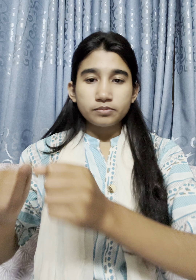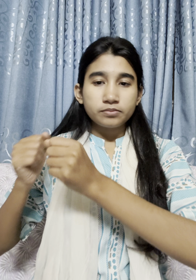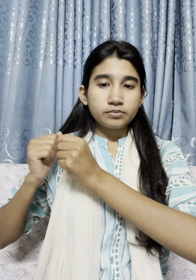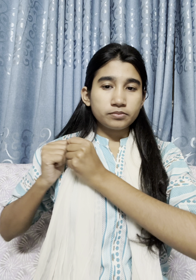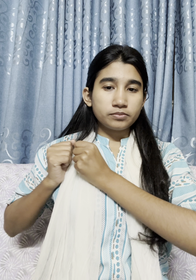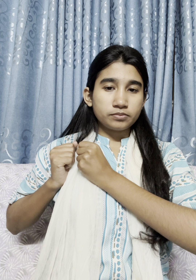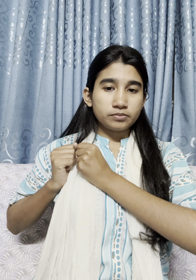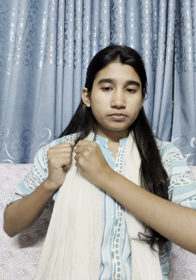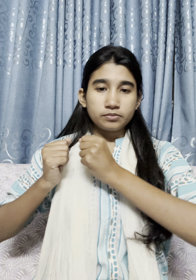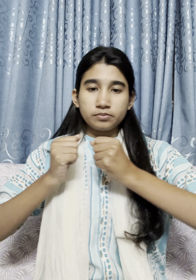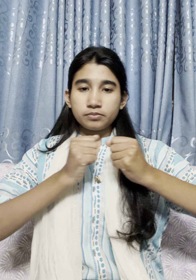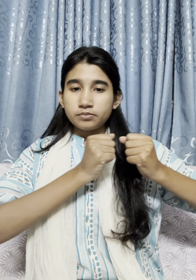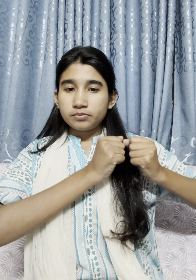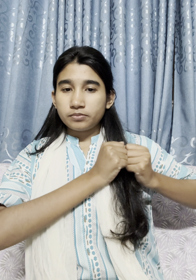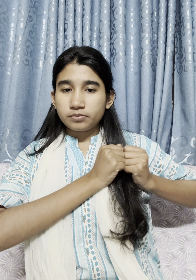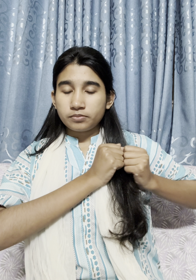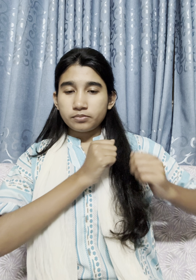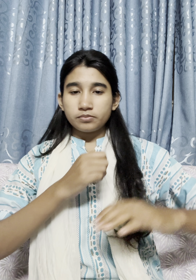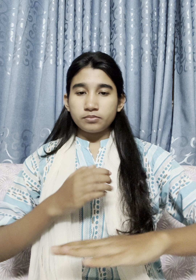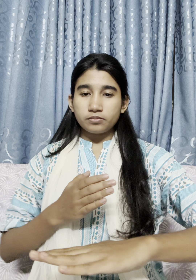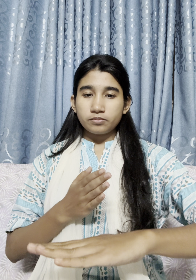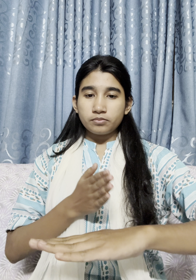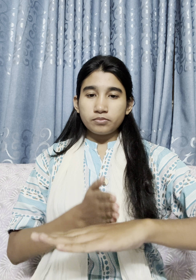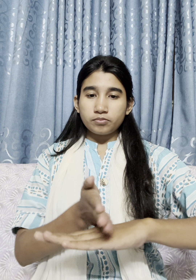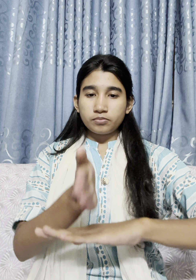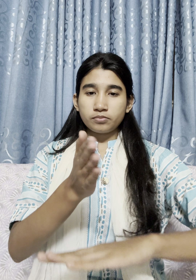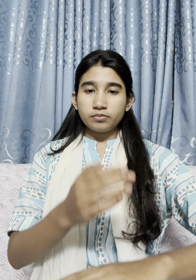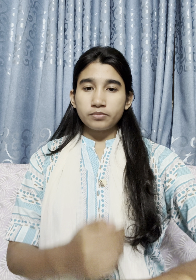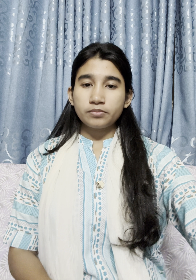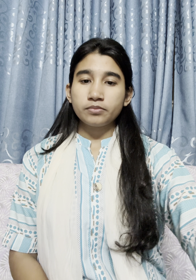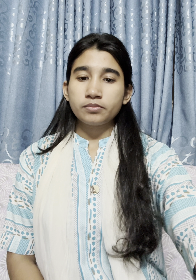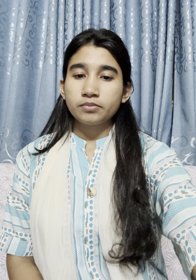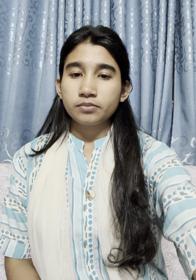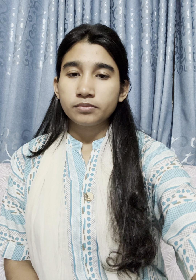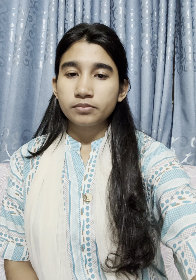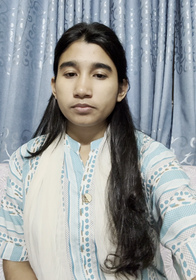কুরবানি